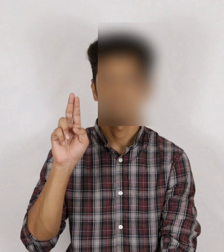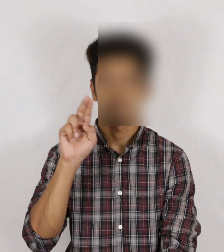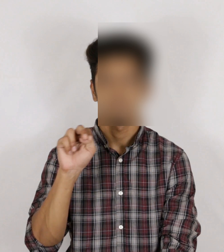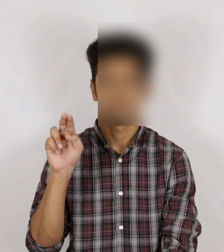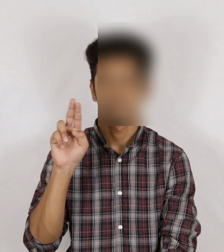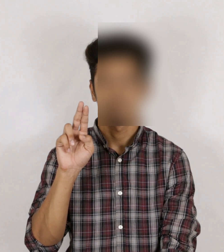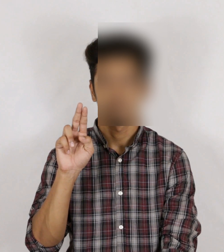ہ